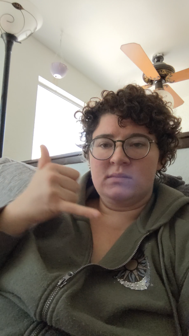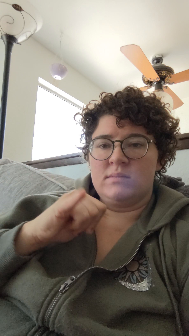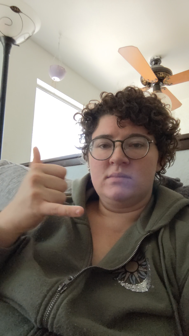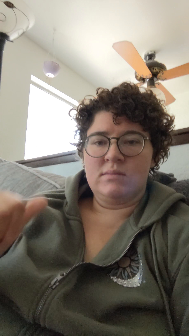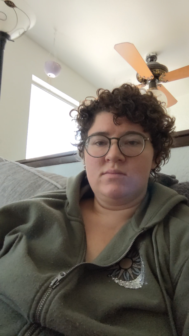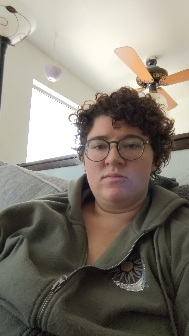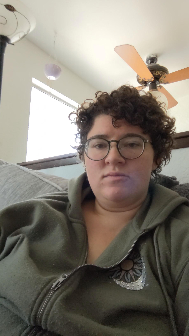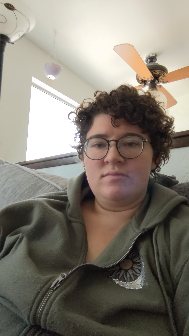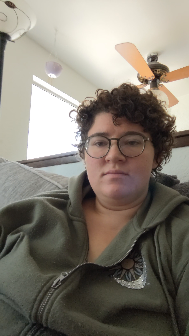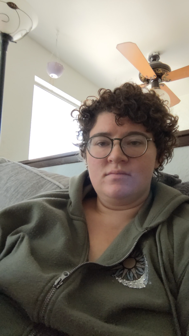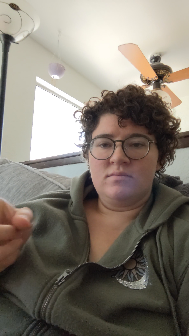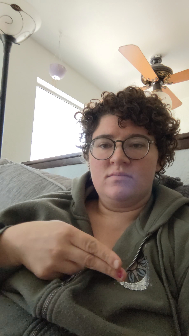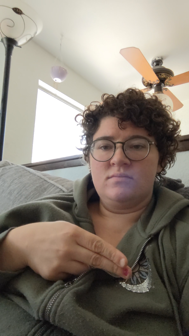belt